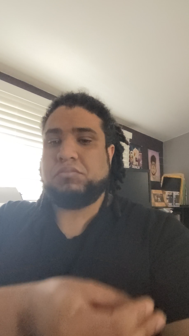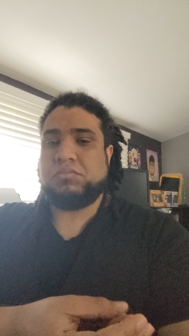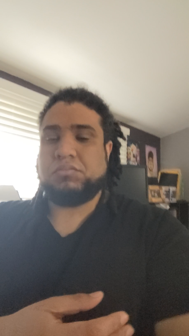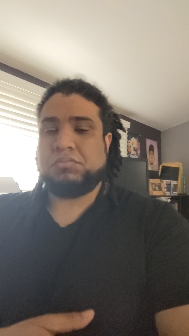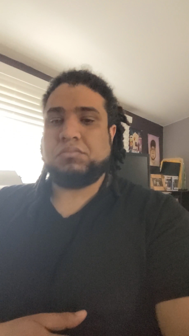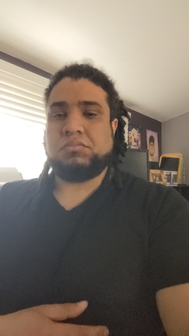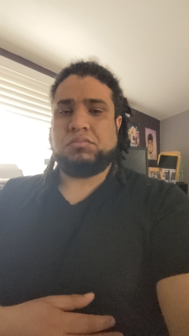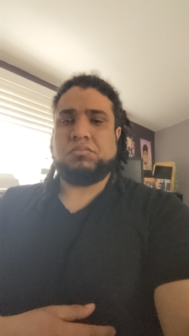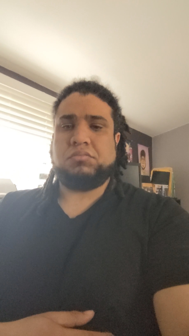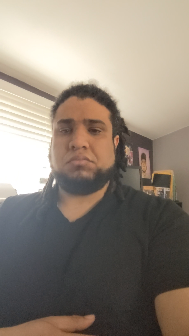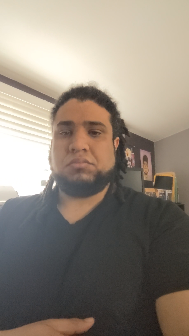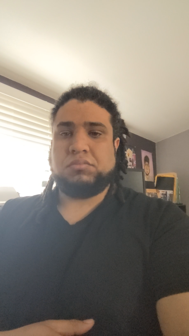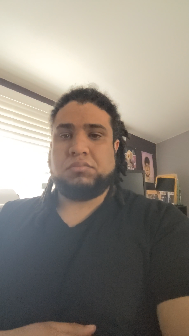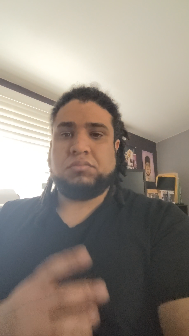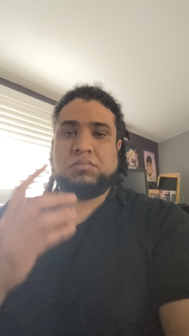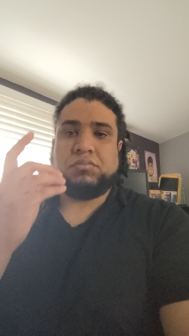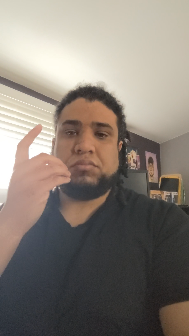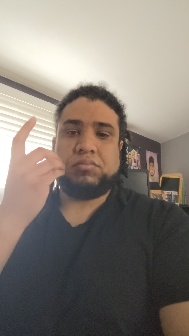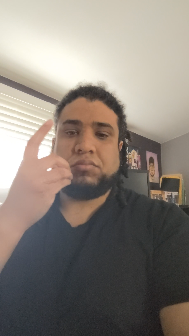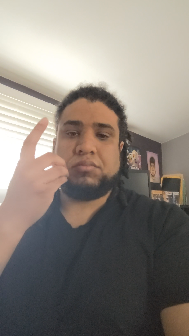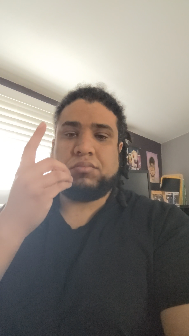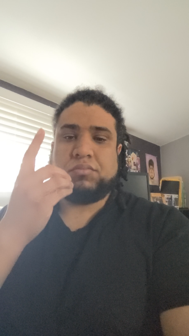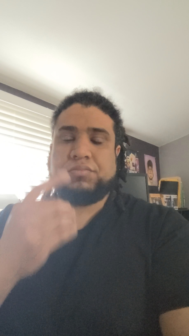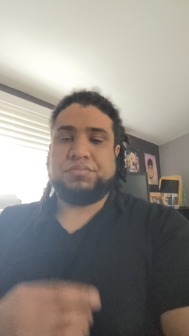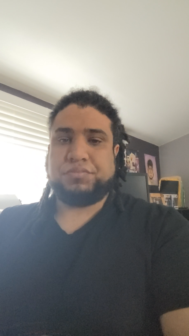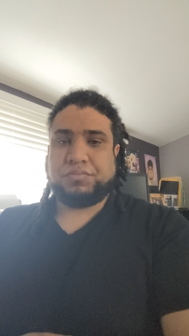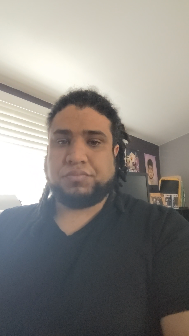dinner